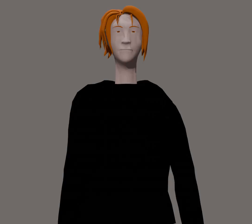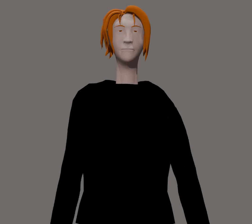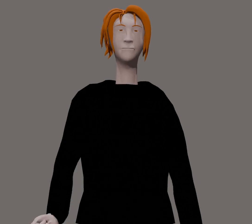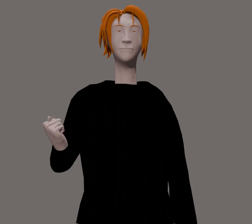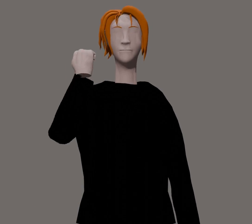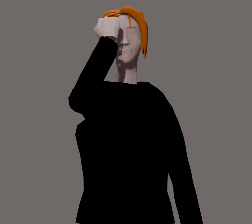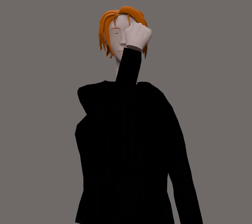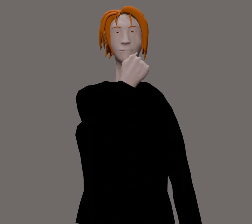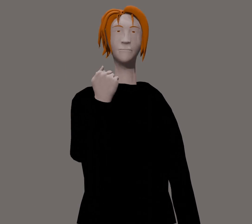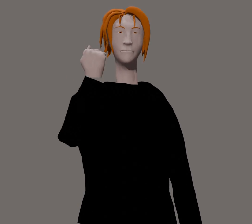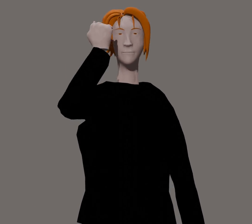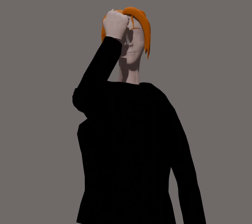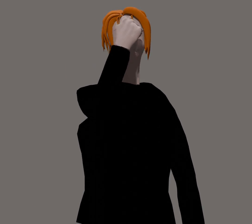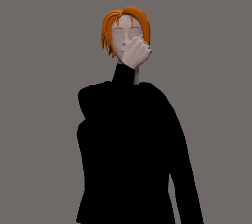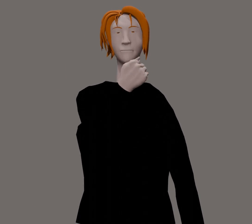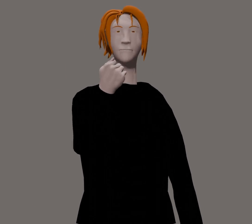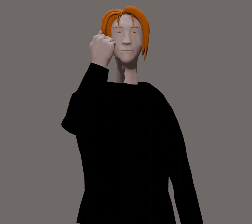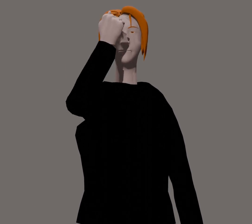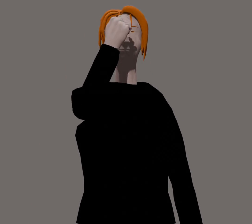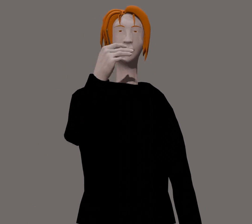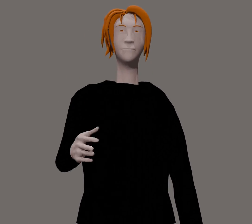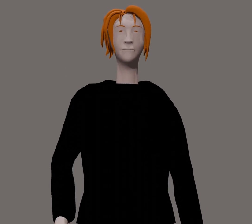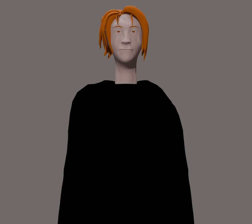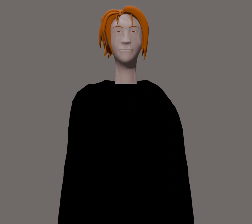Cloth Face